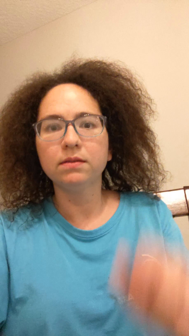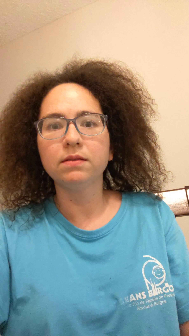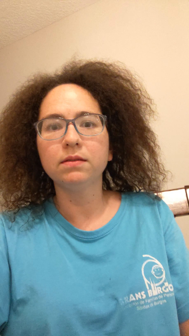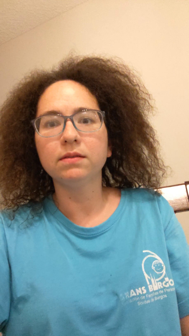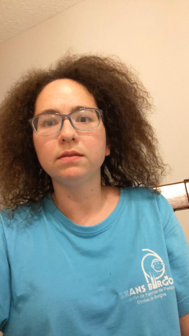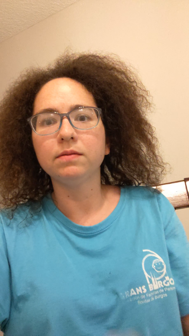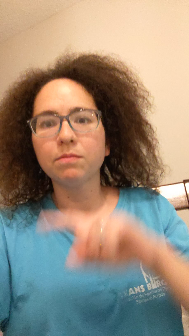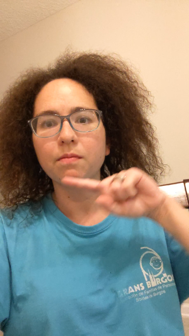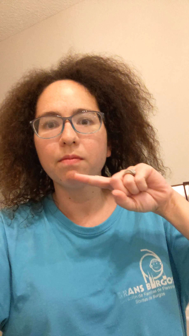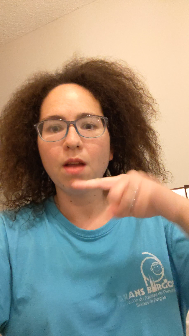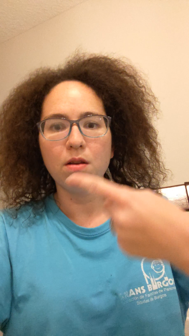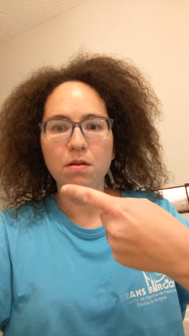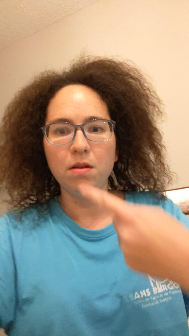hurt